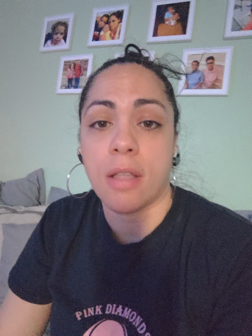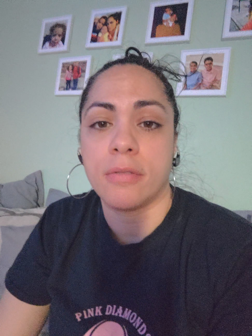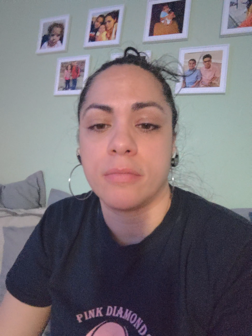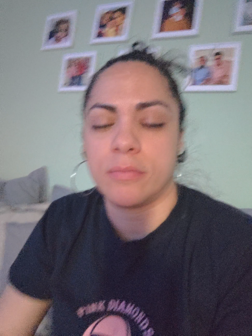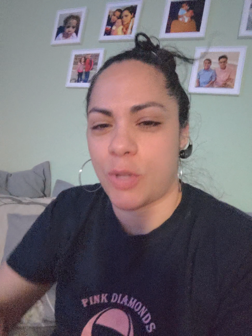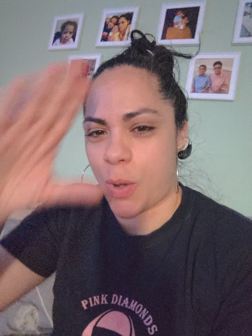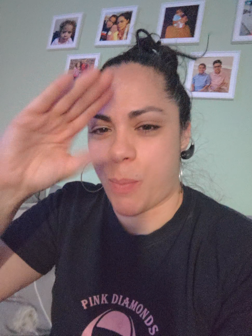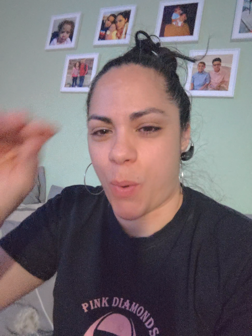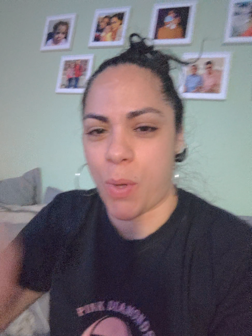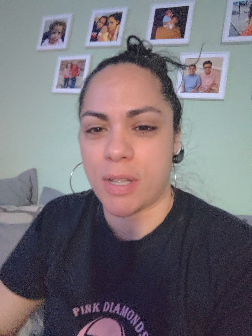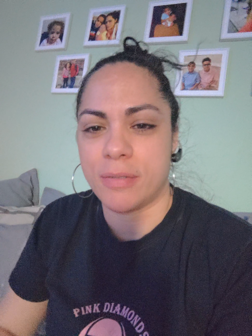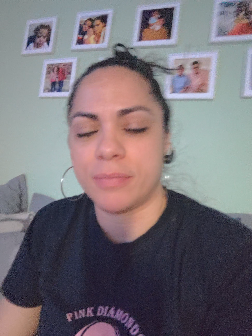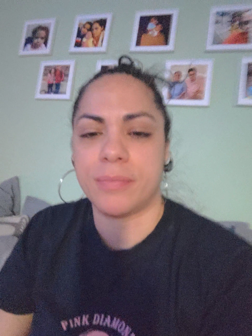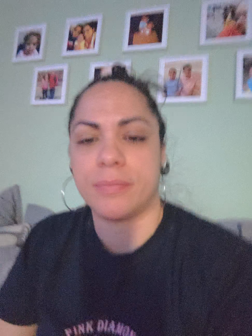boy